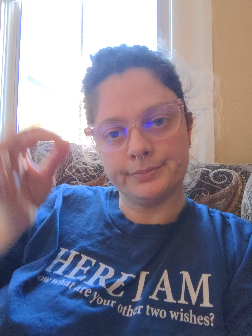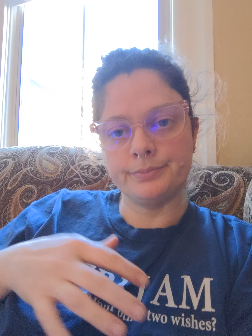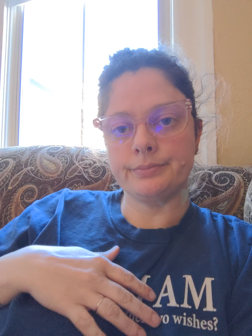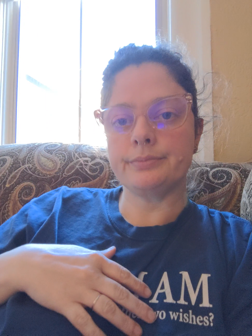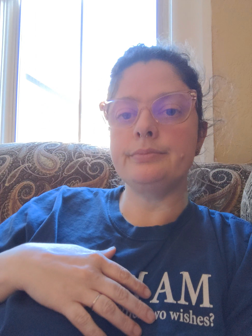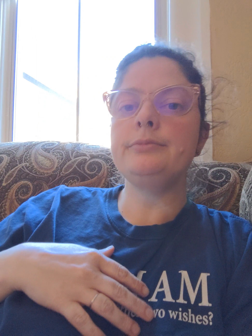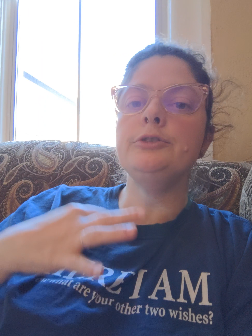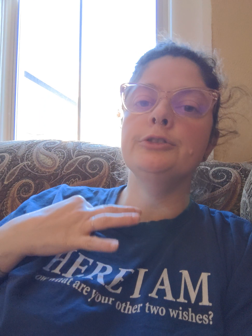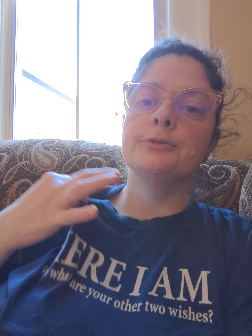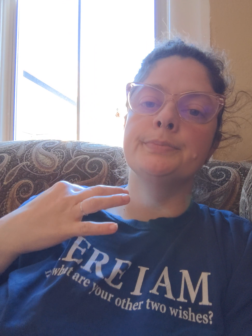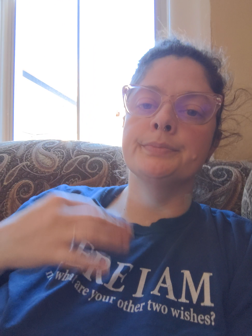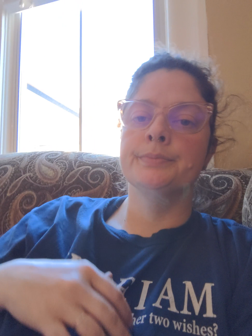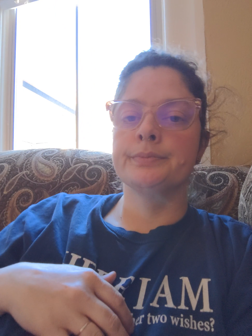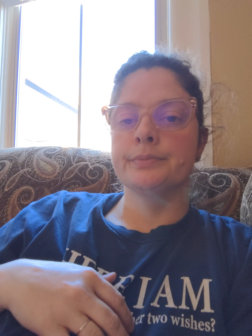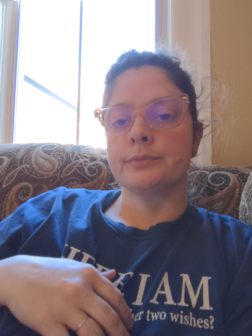shirt